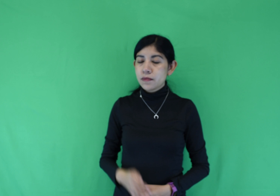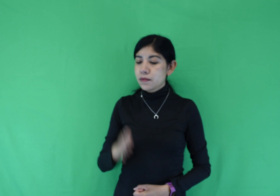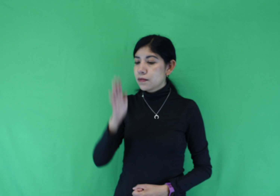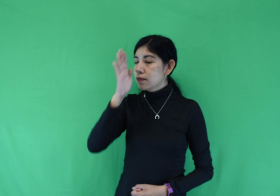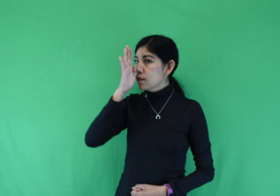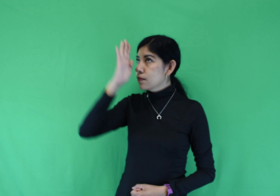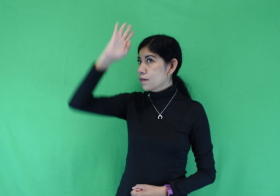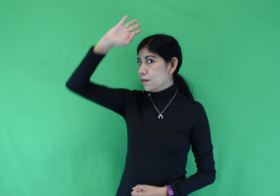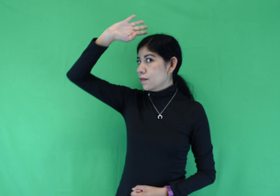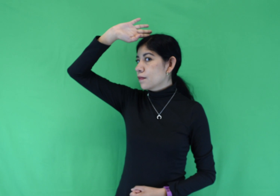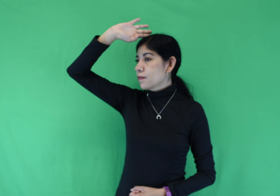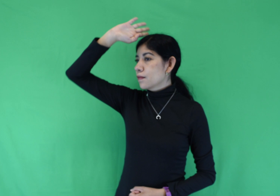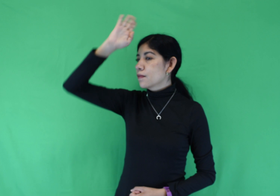bomberos